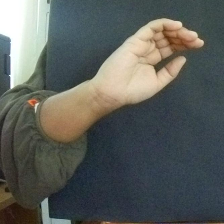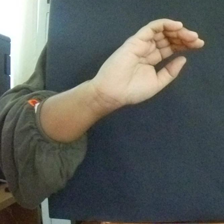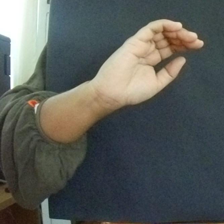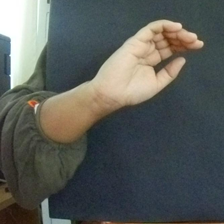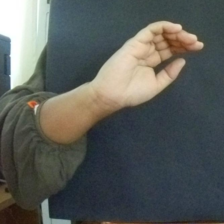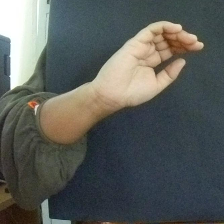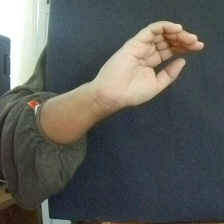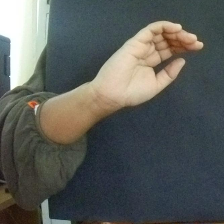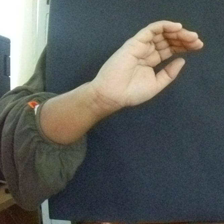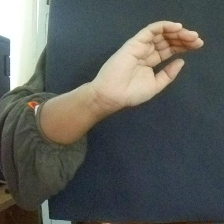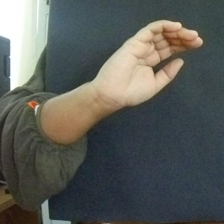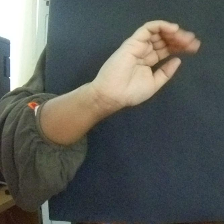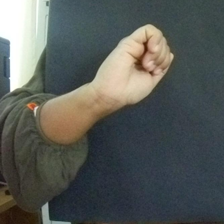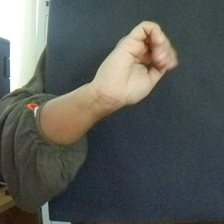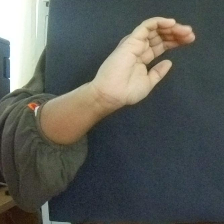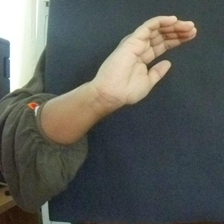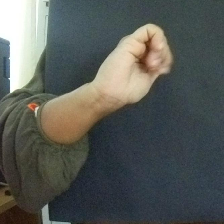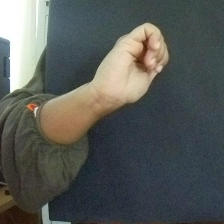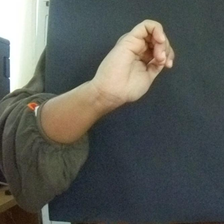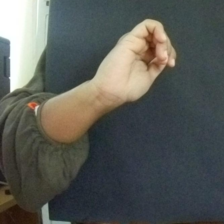call